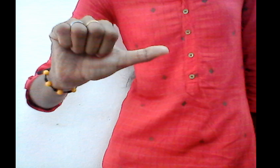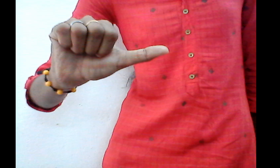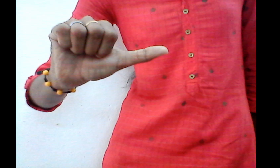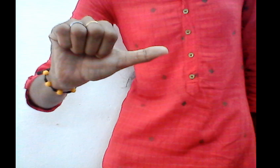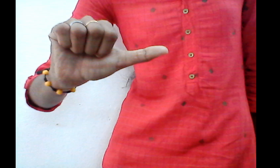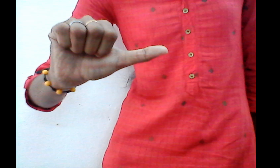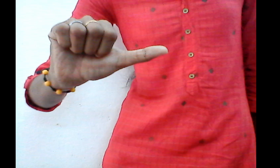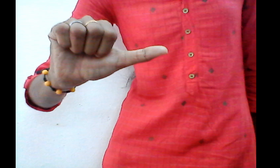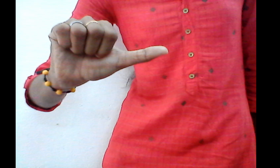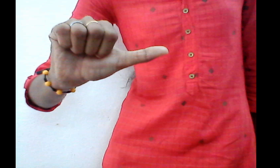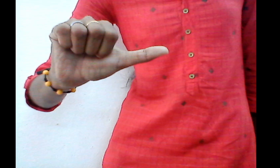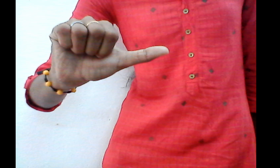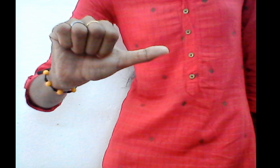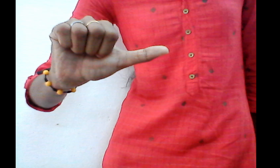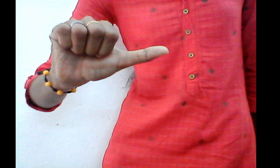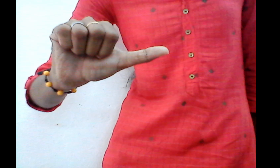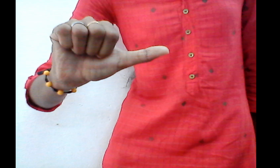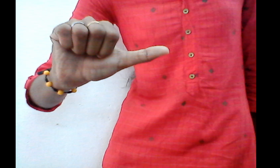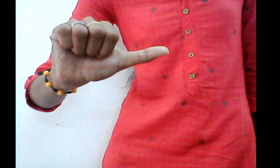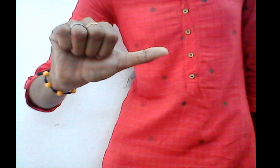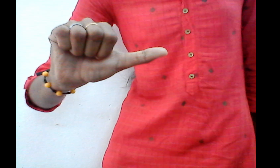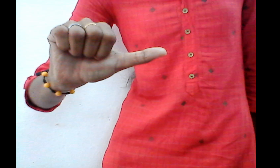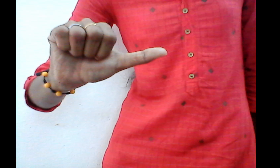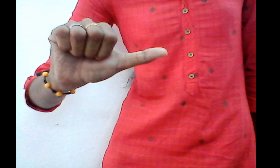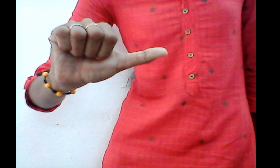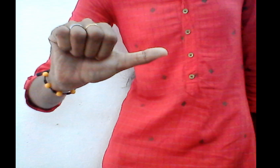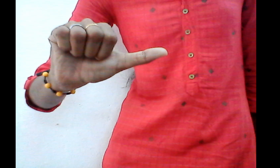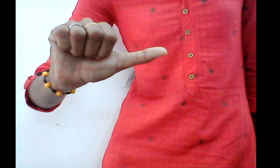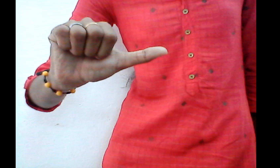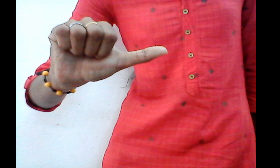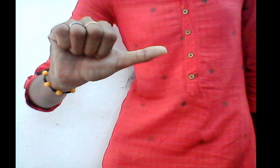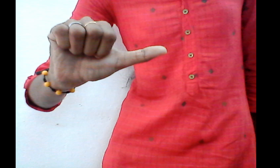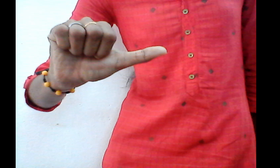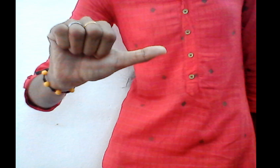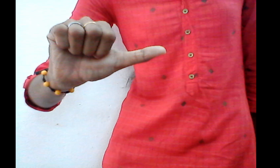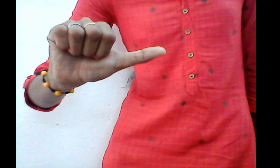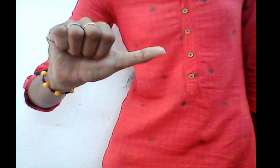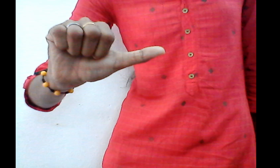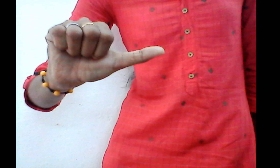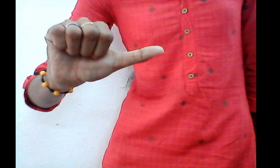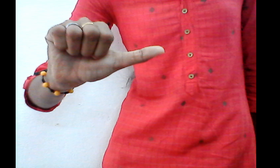എ